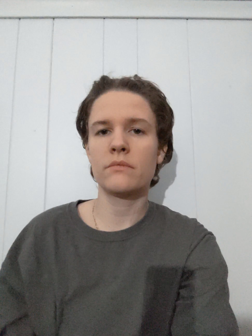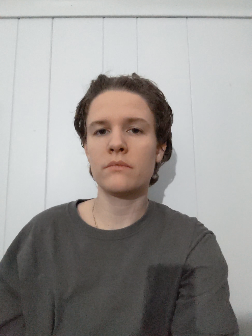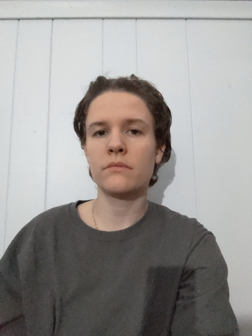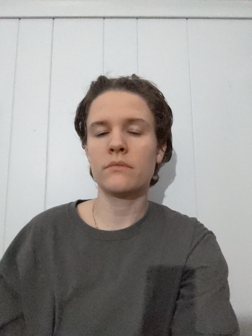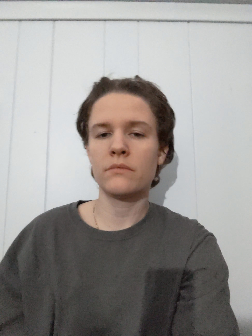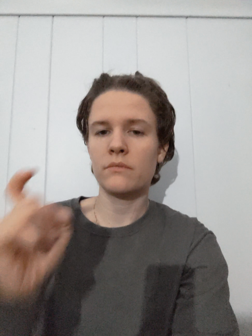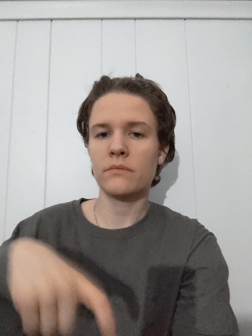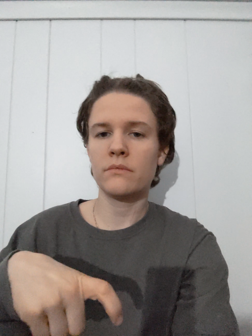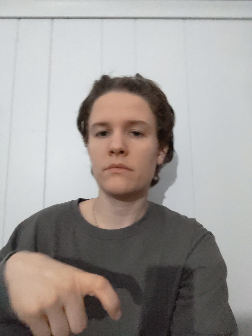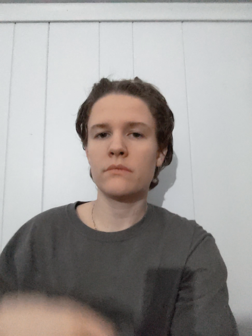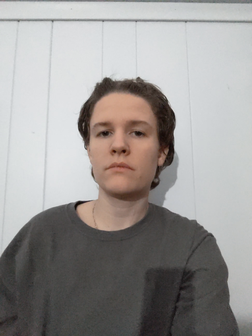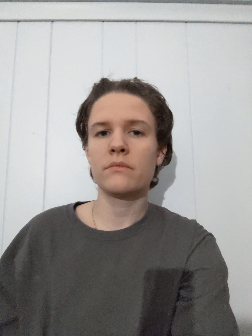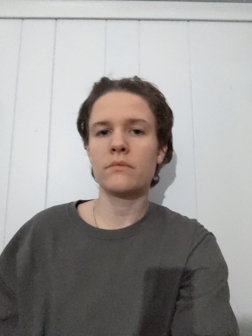have to